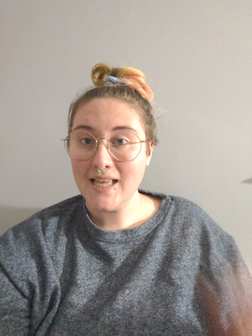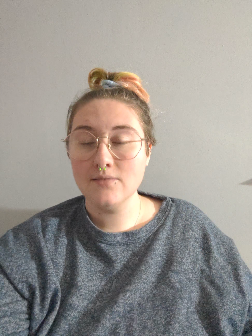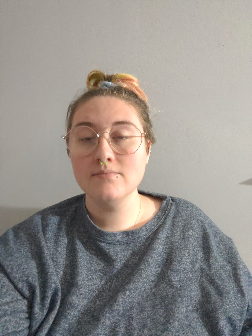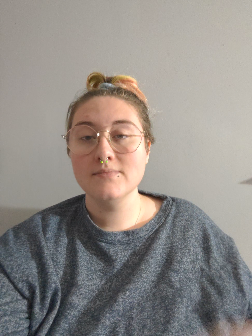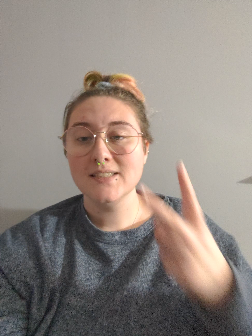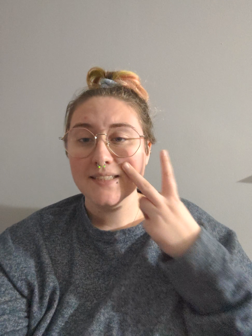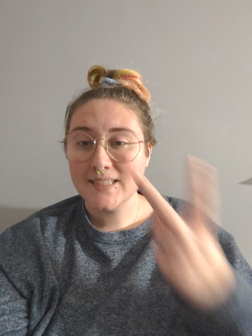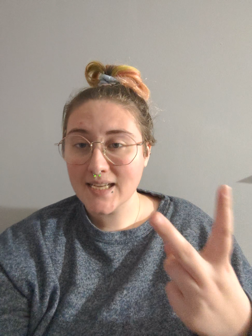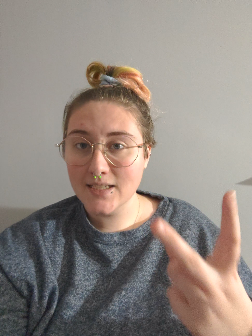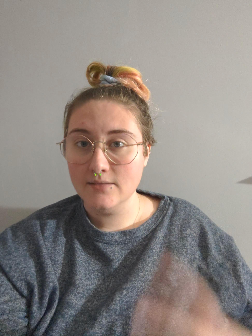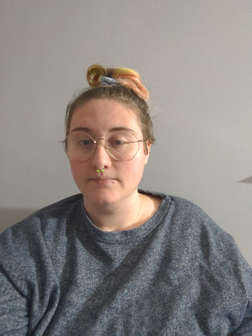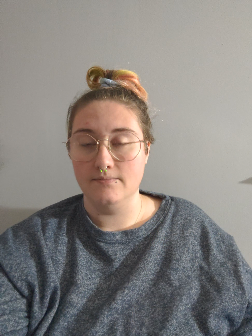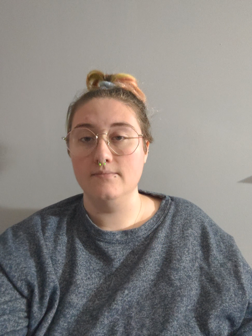see